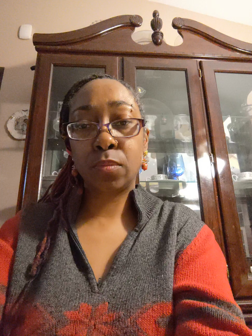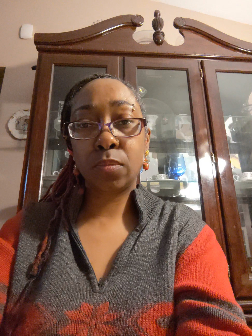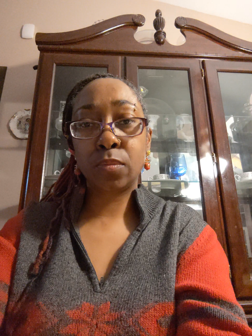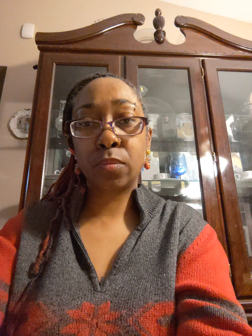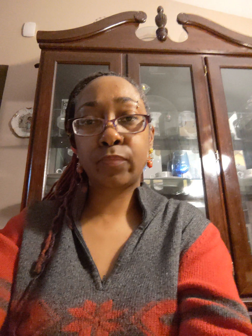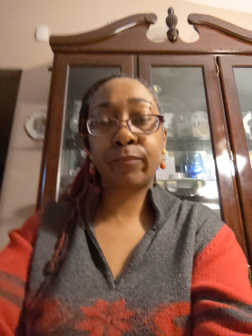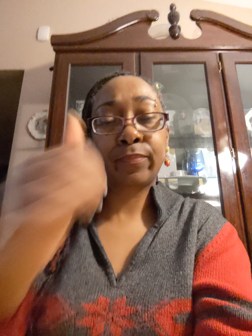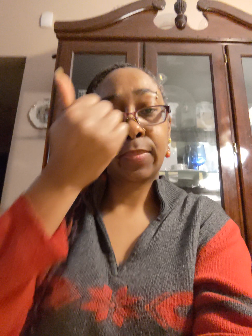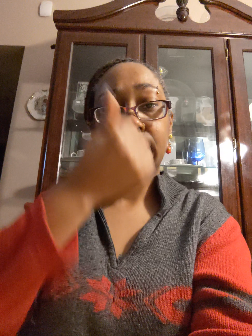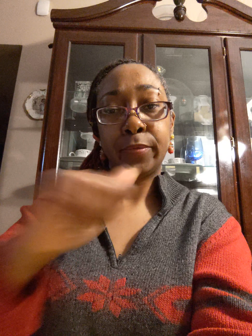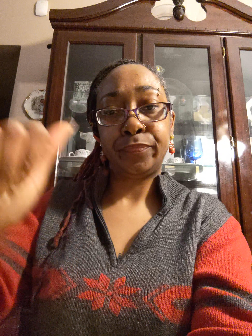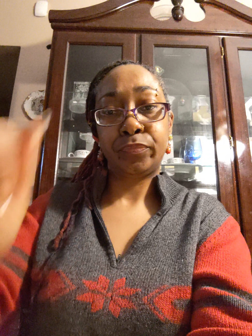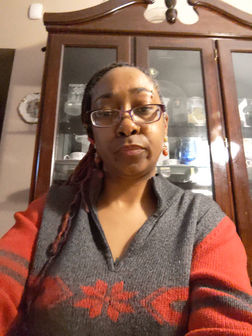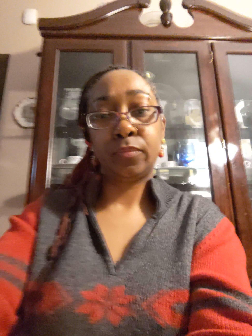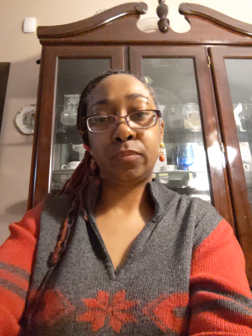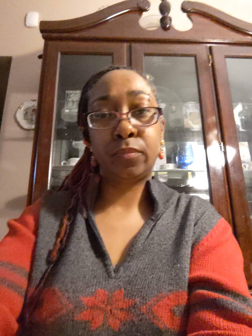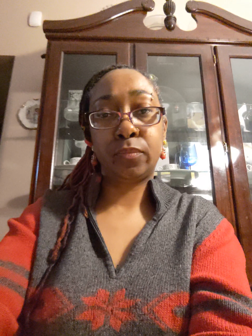every